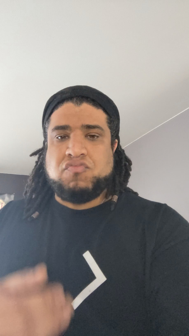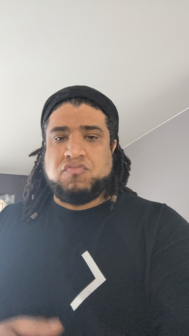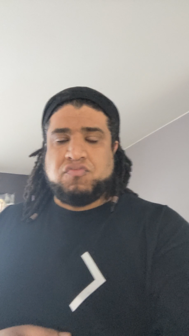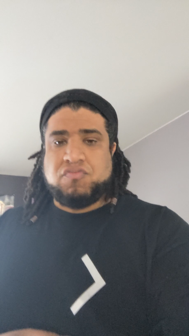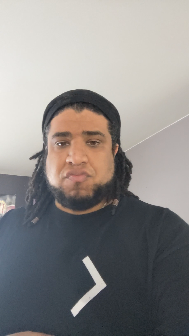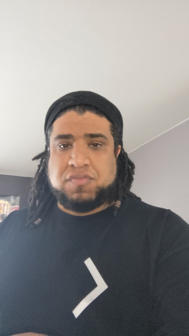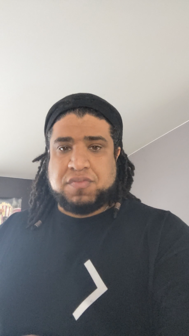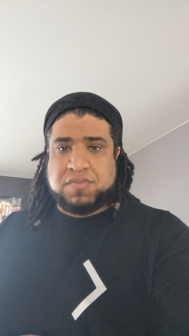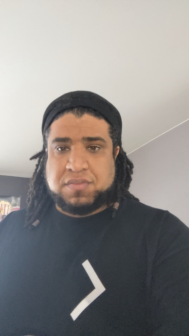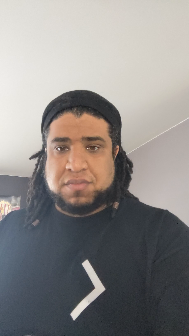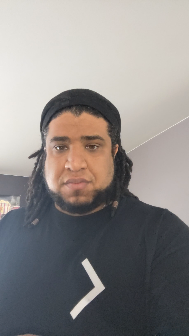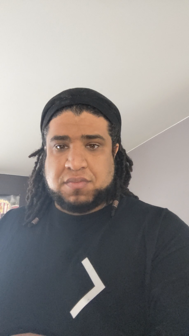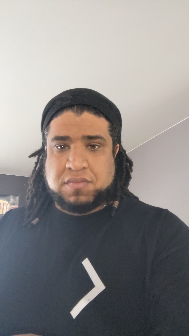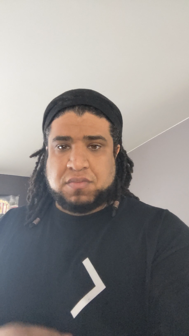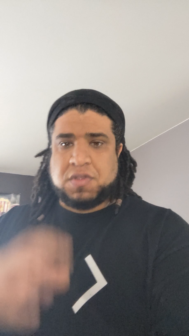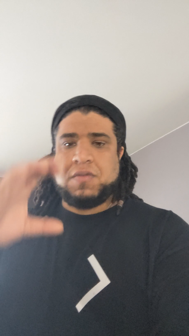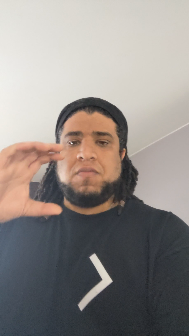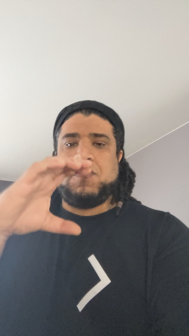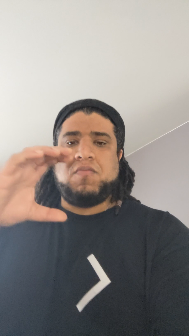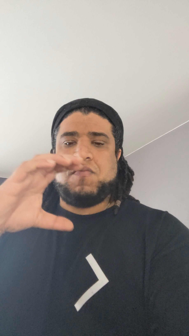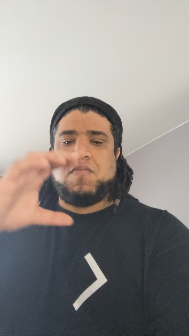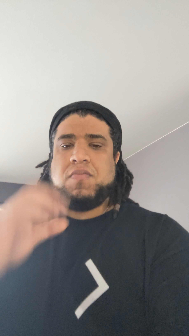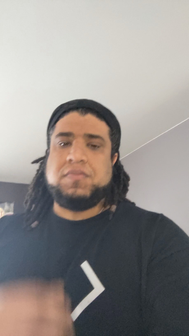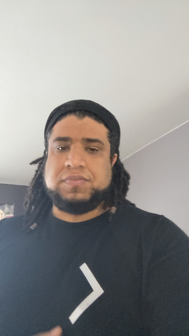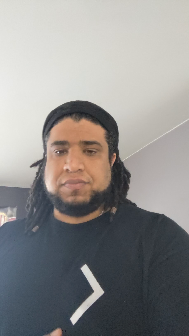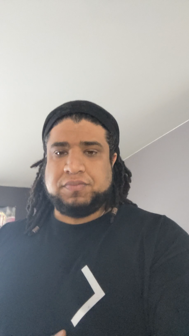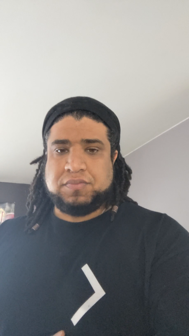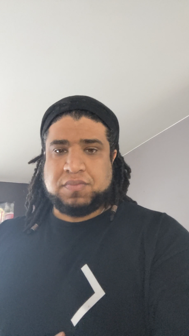ball